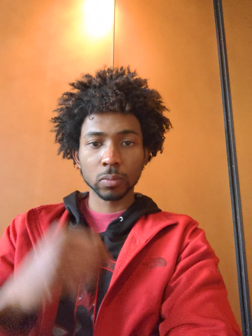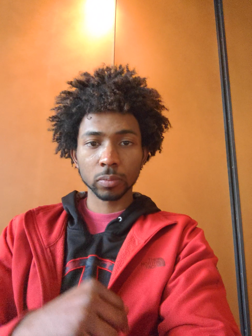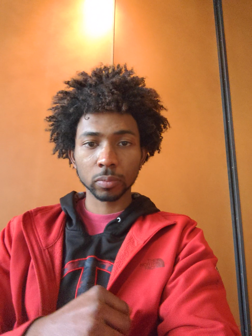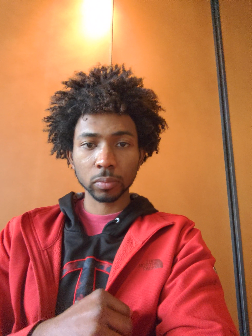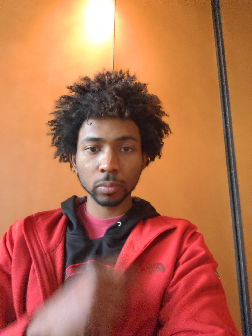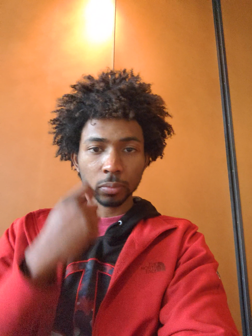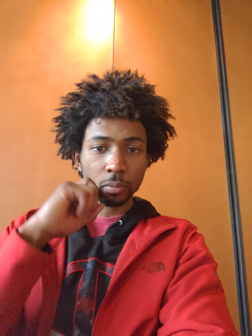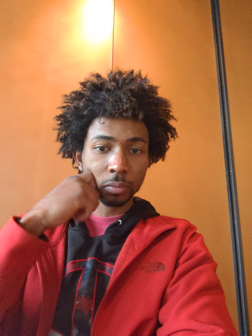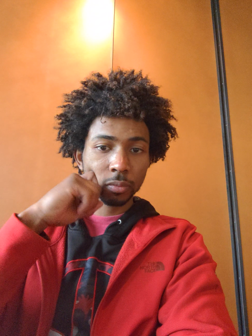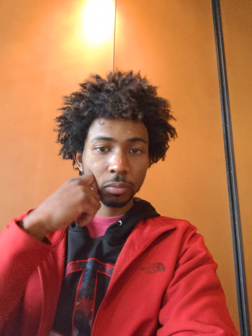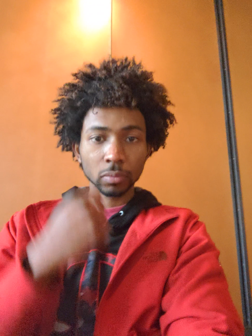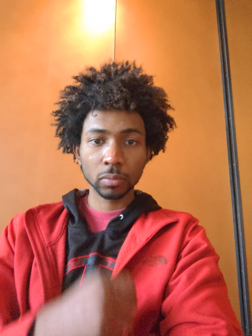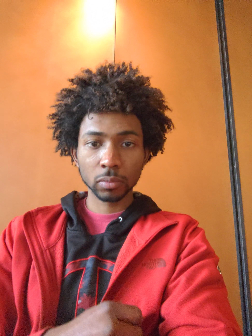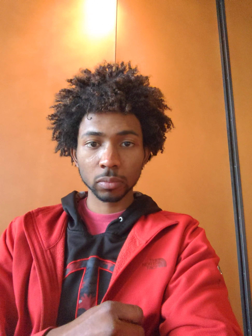apple